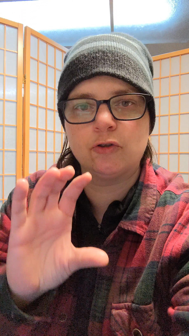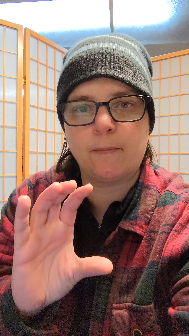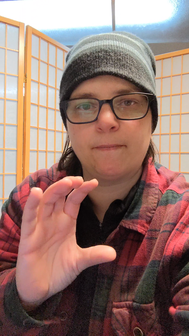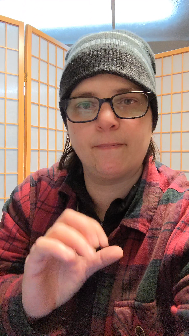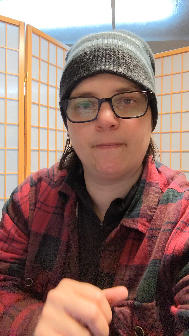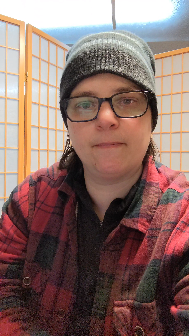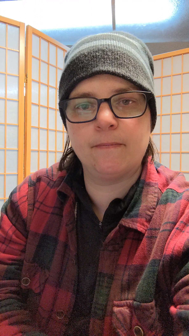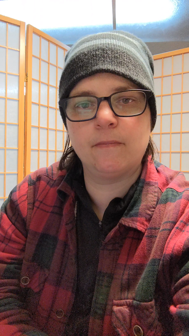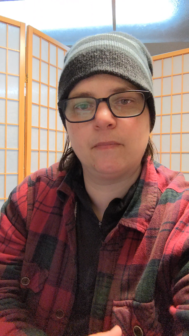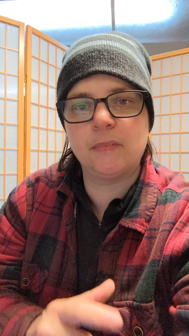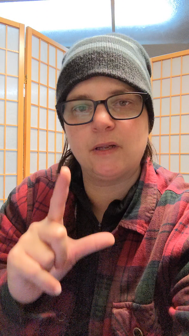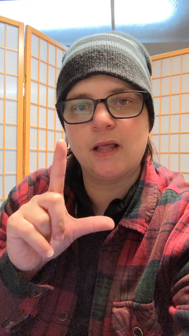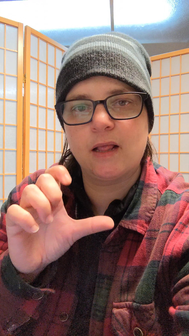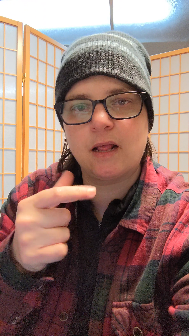leg